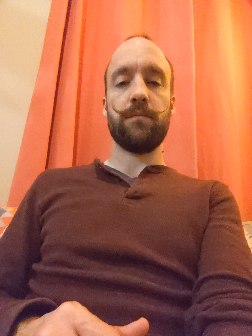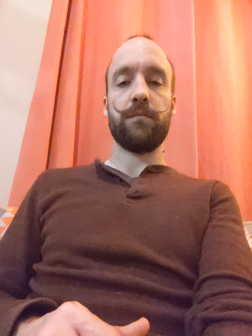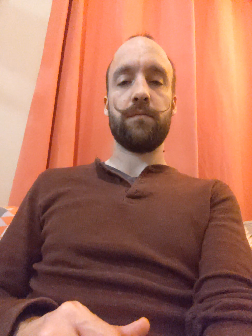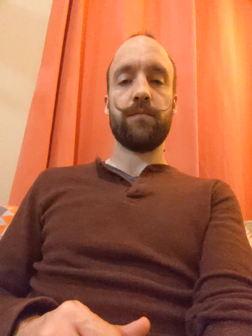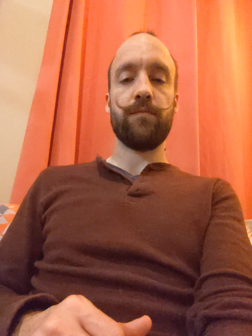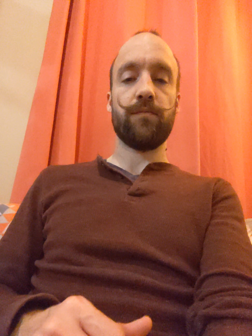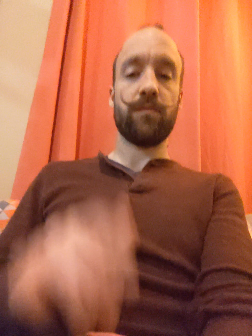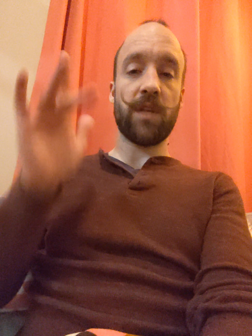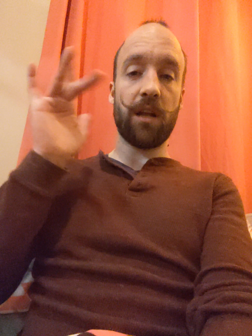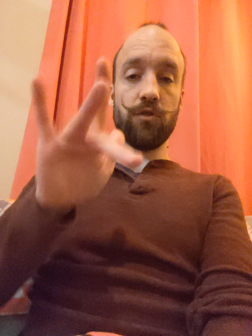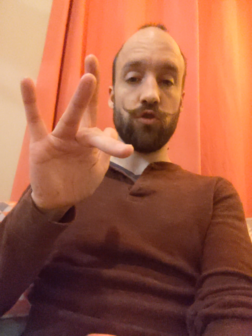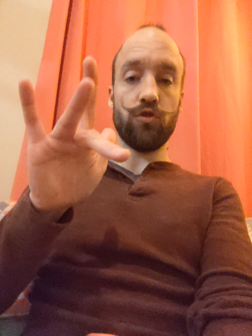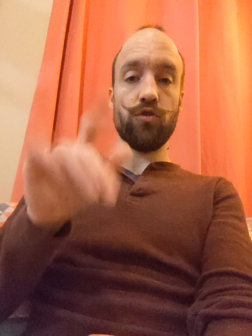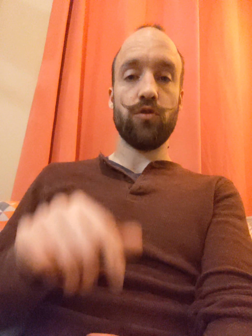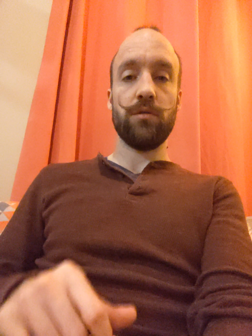touch